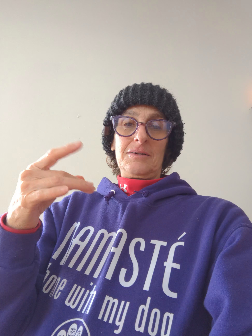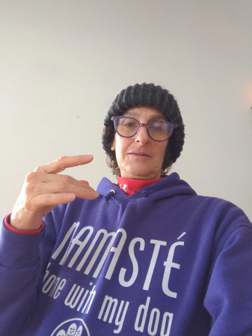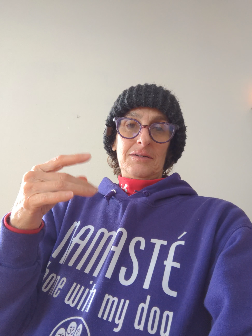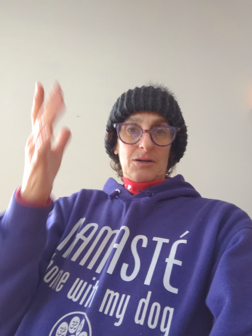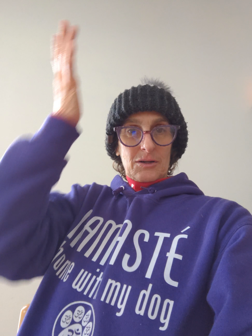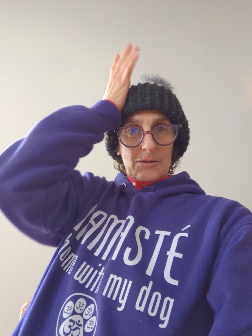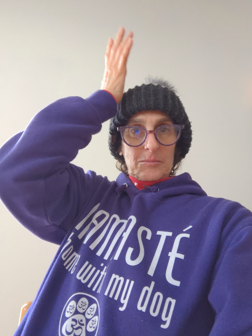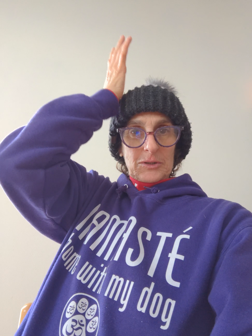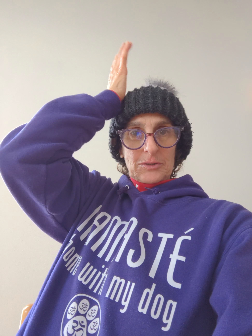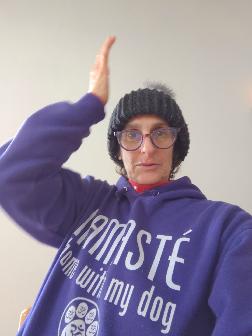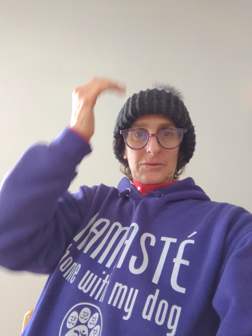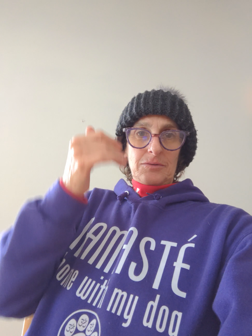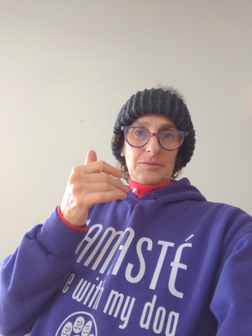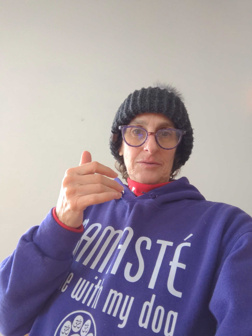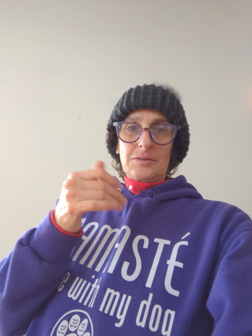garbage